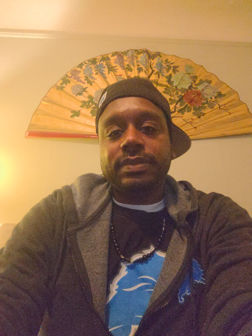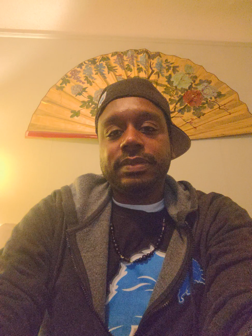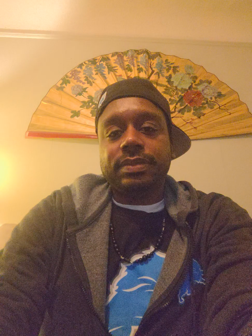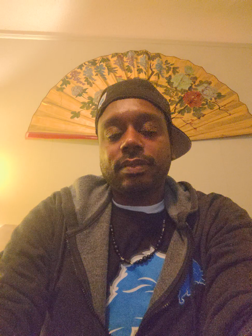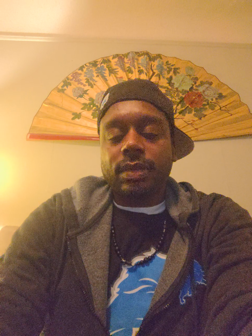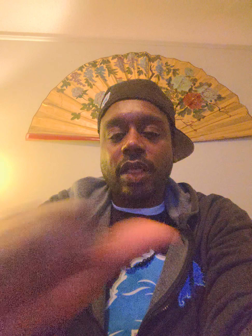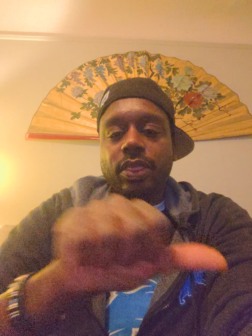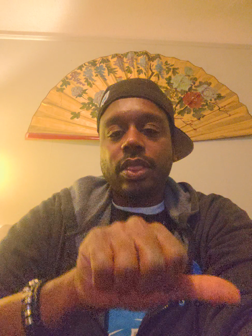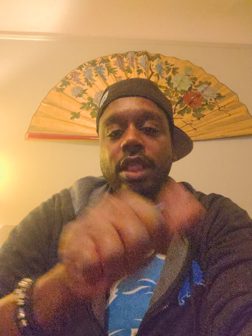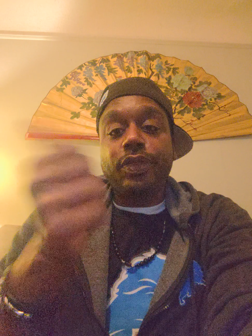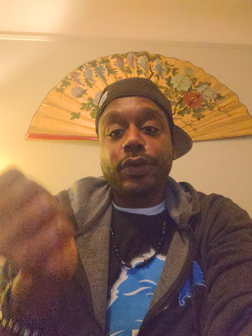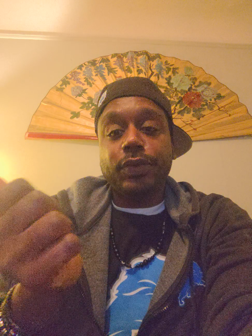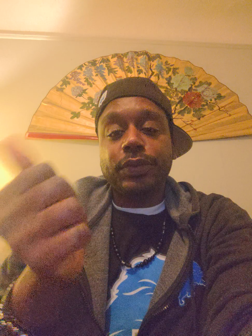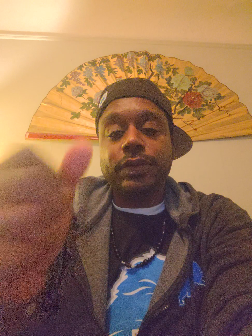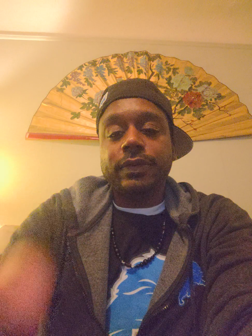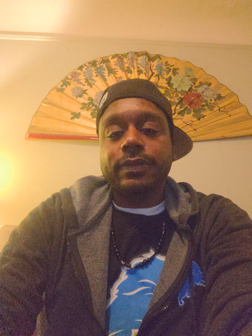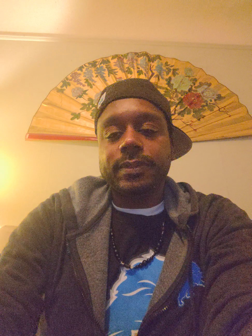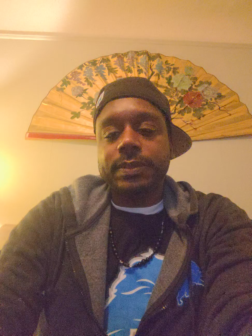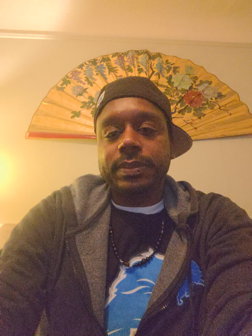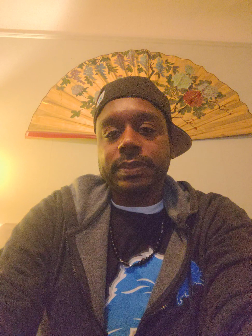another